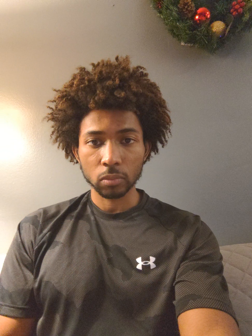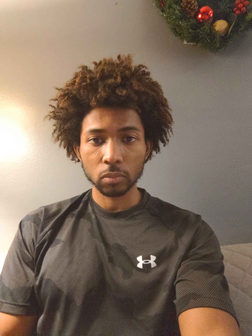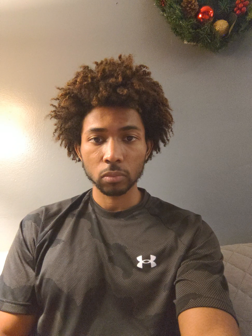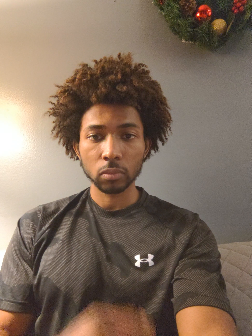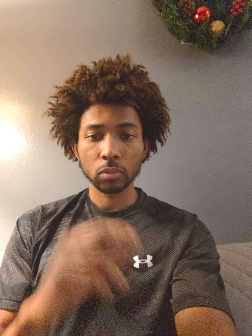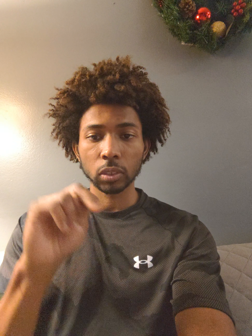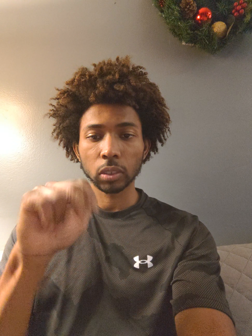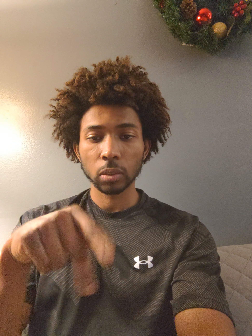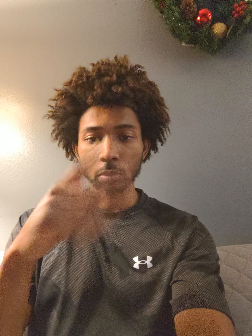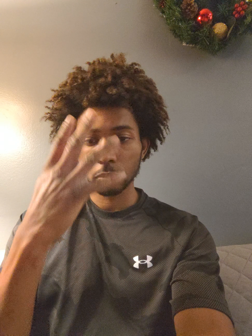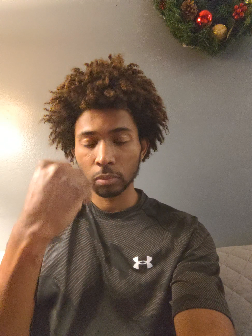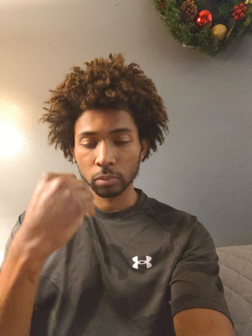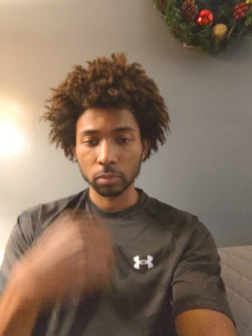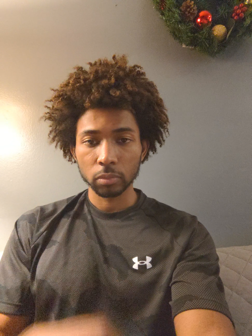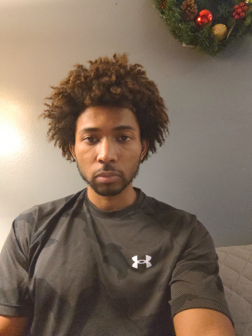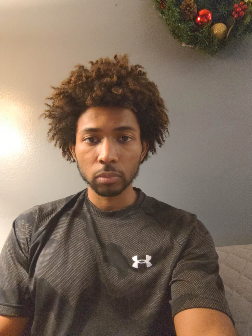nap